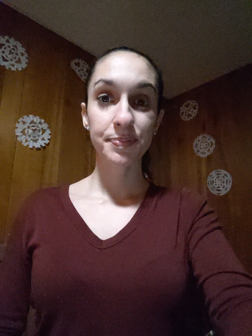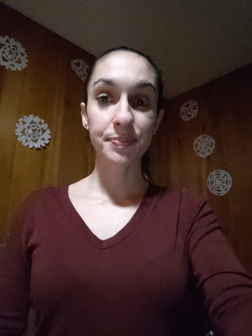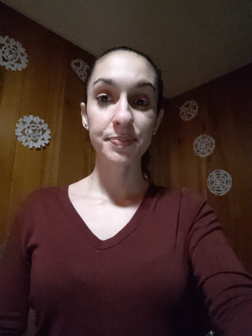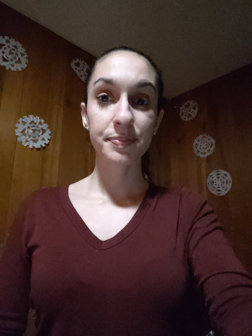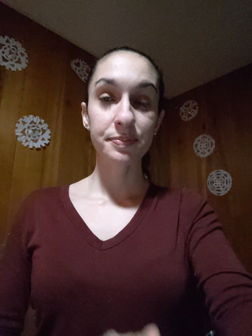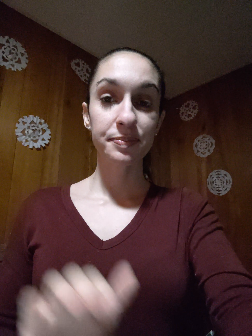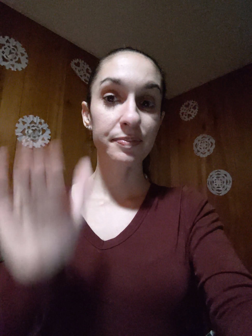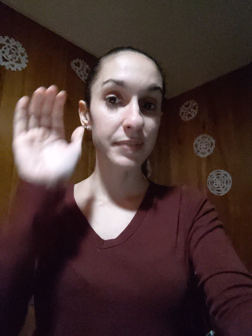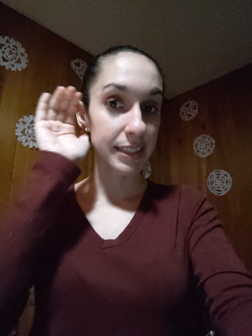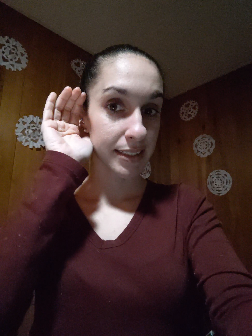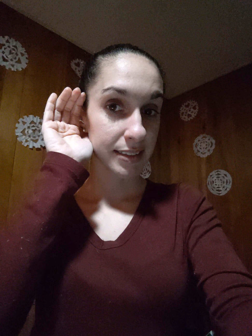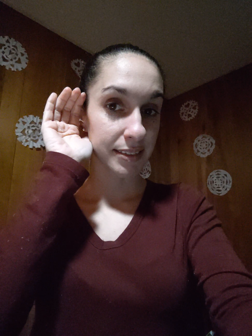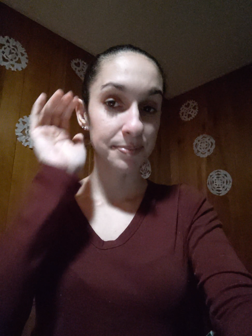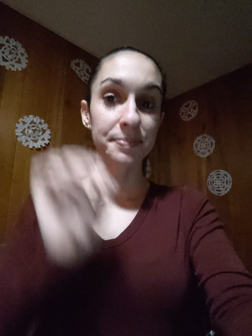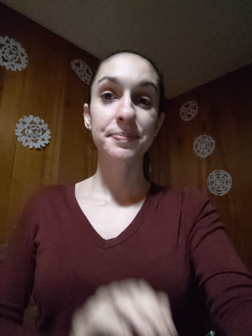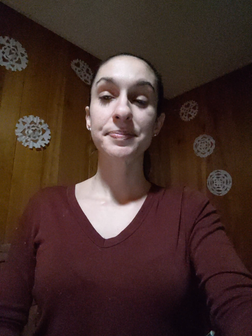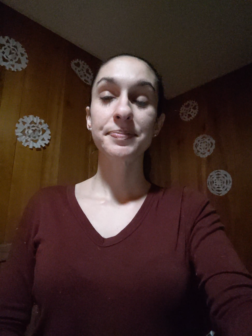listen